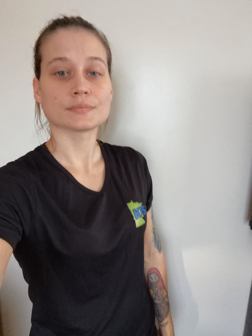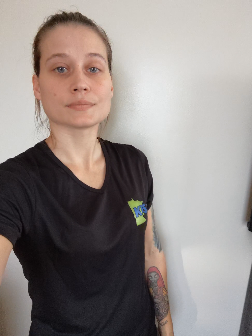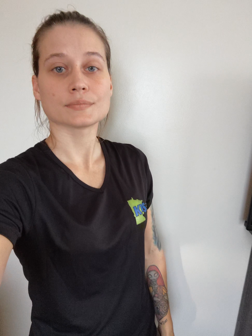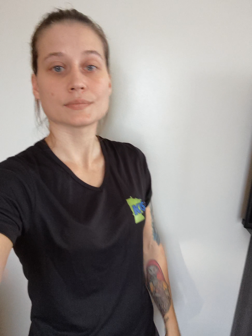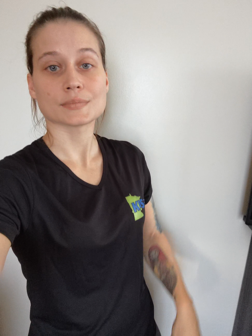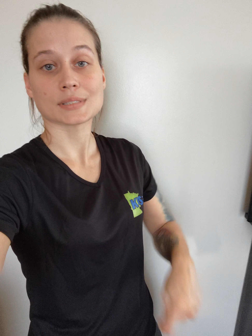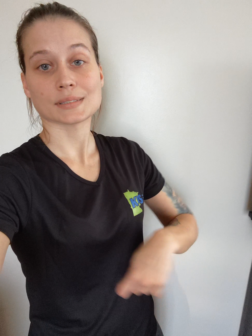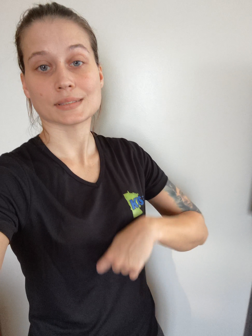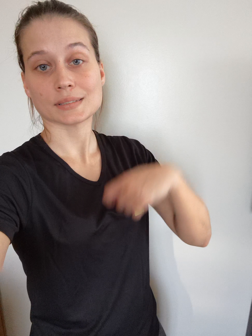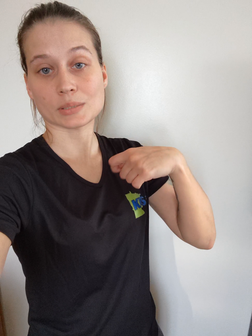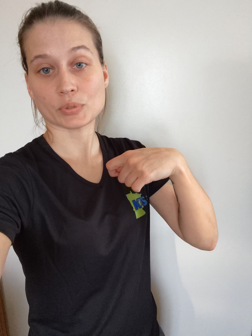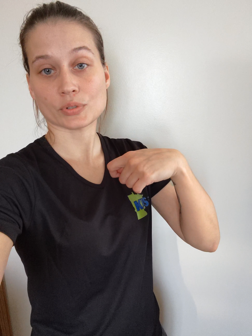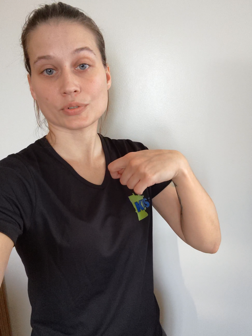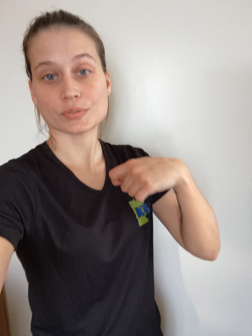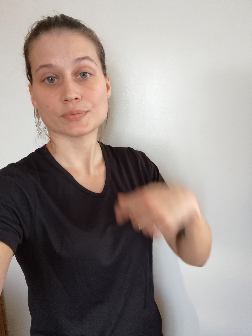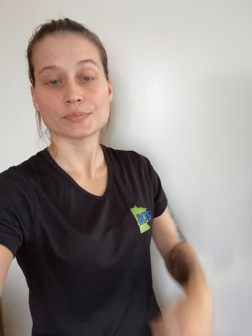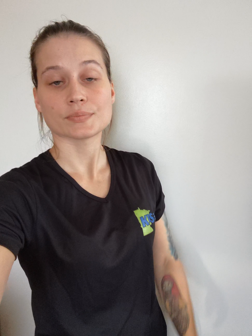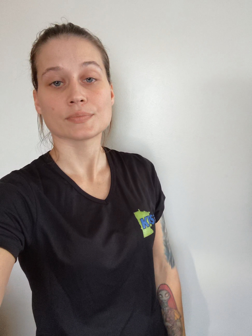zipper